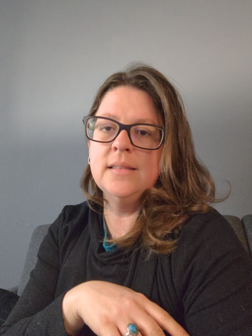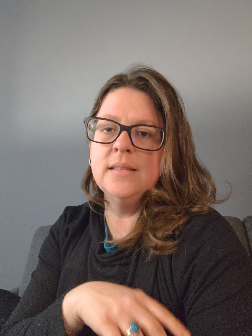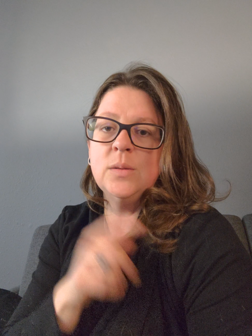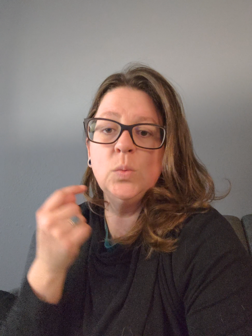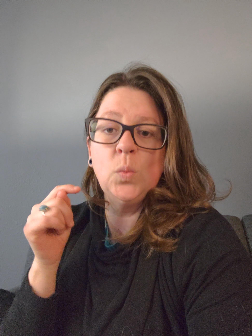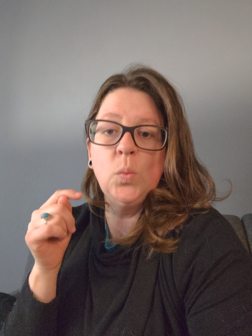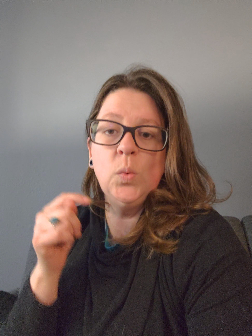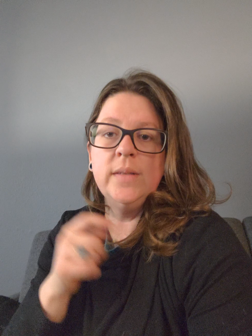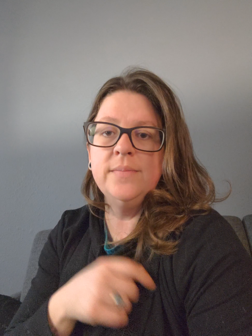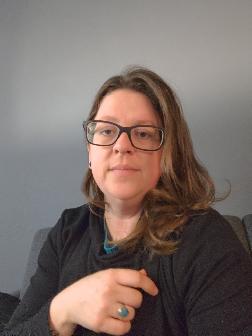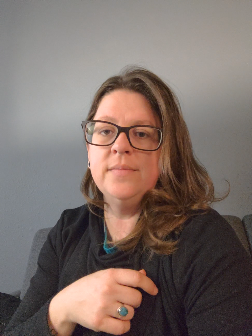toy